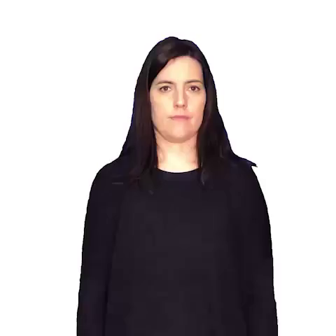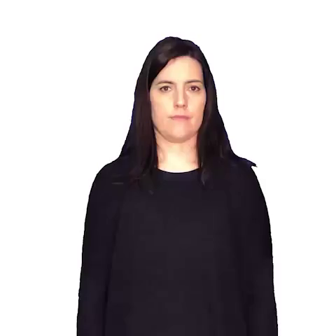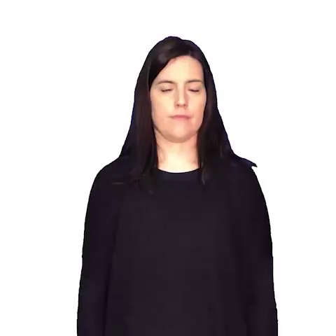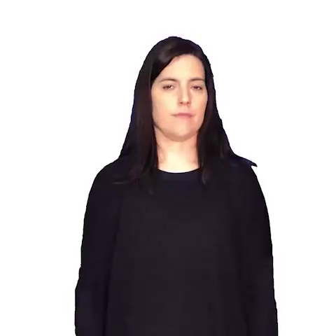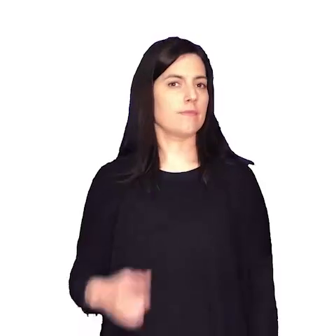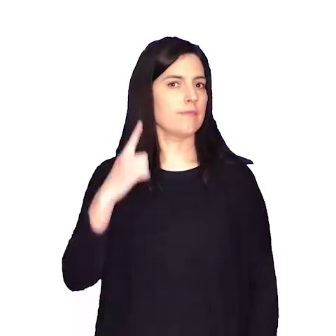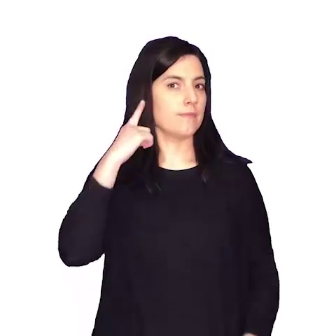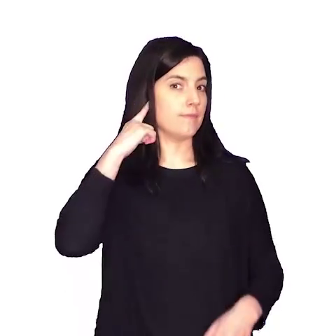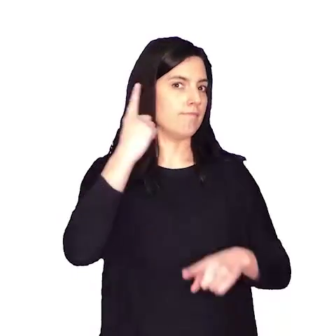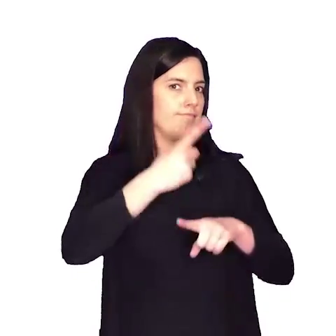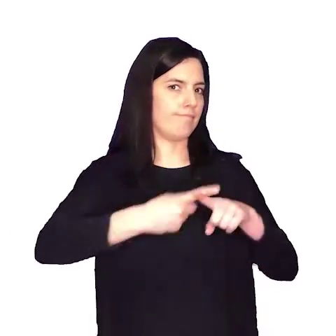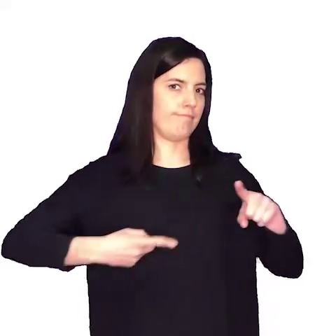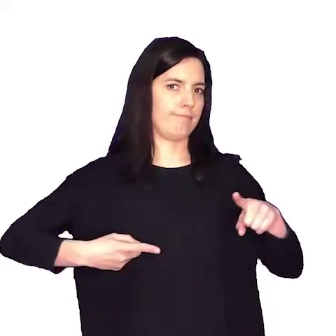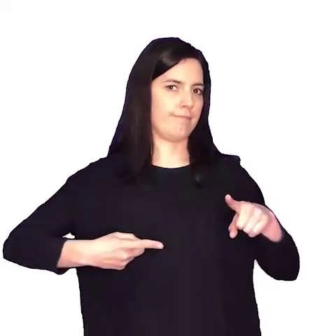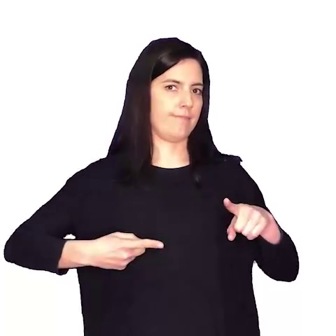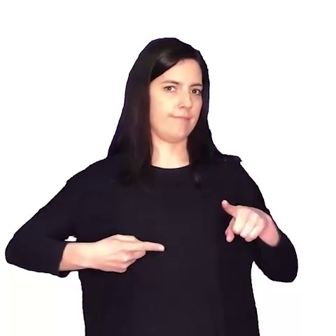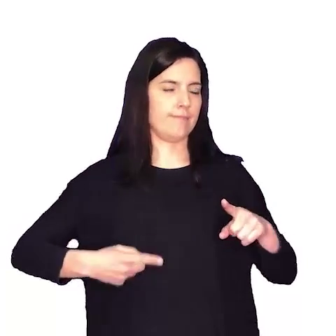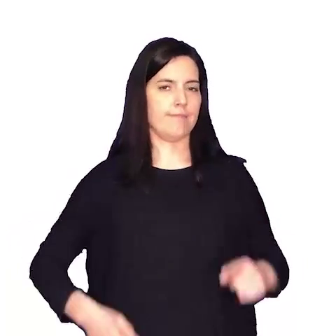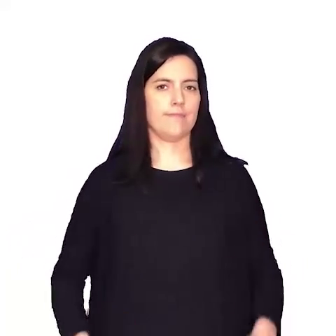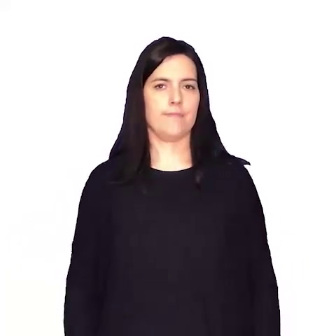oir mitad